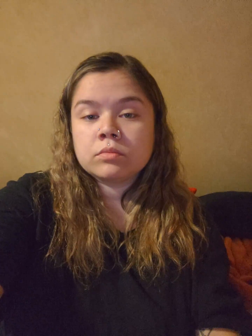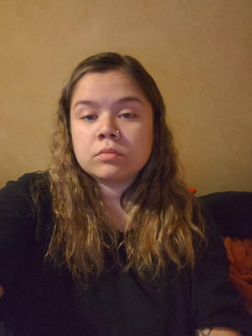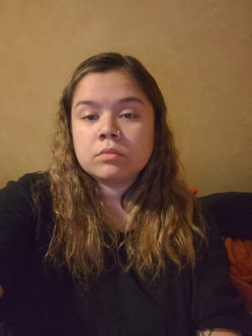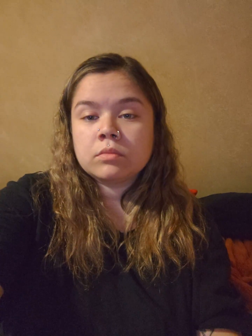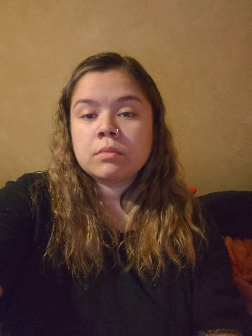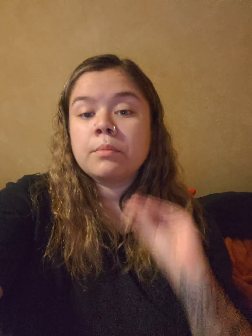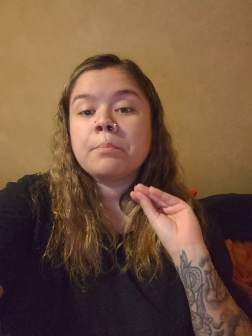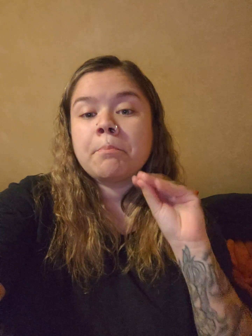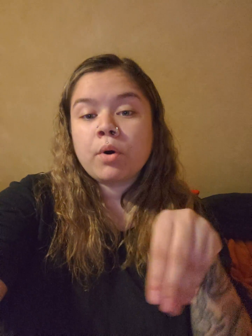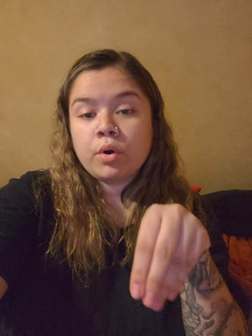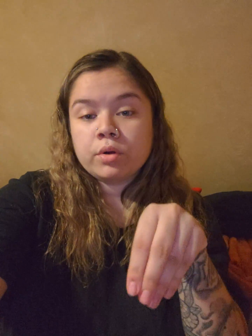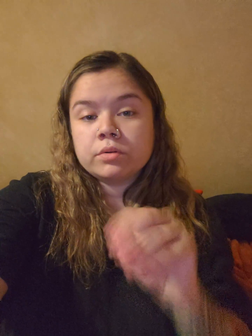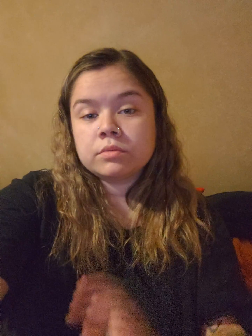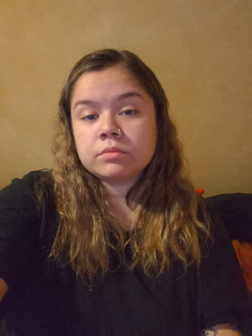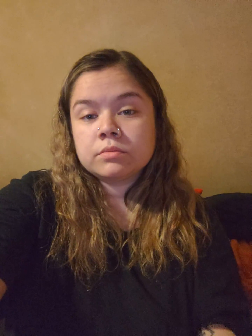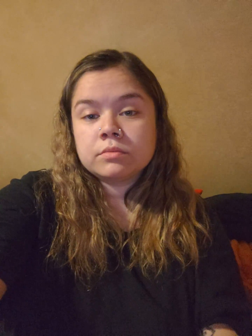put